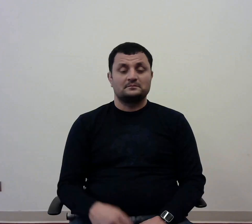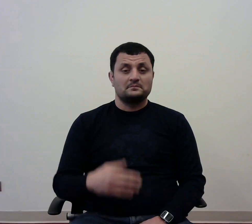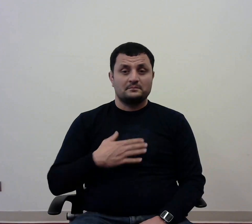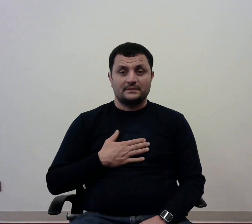mən